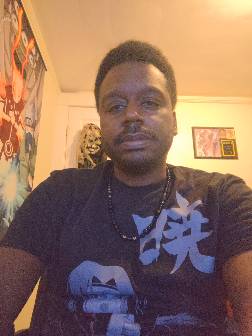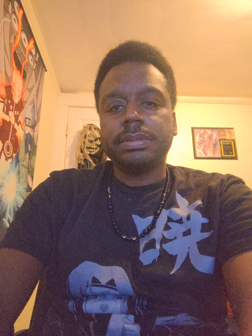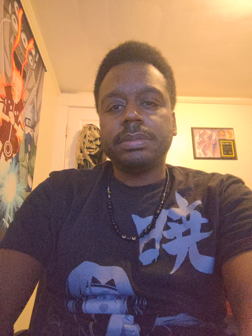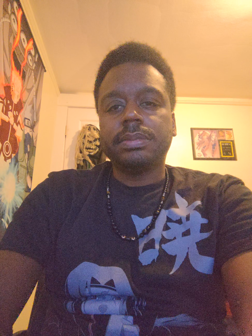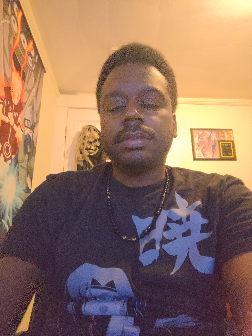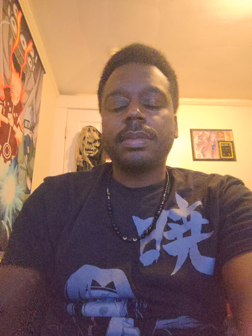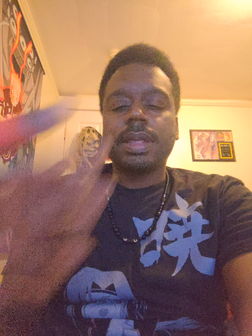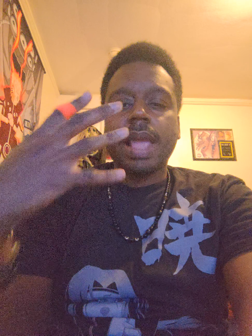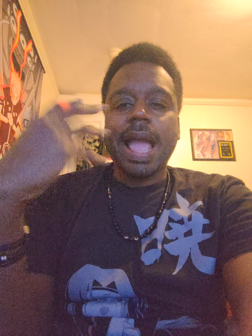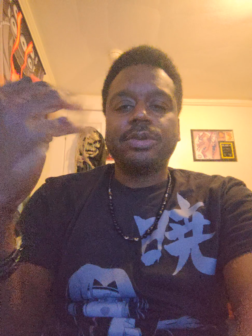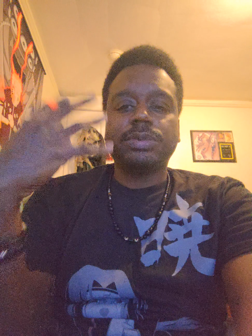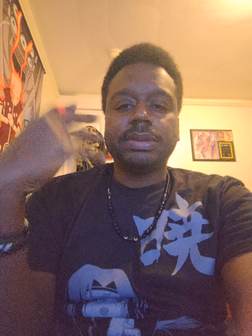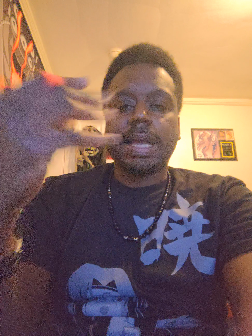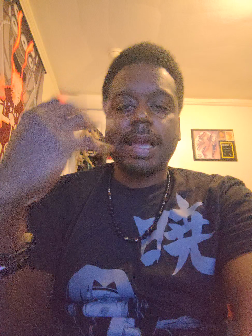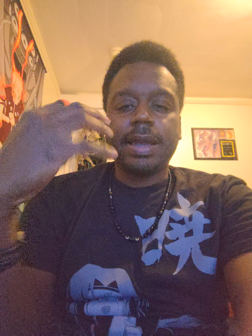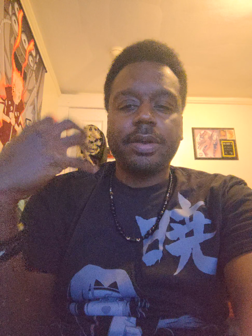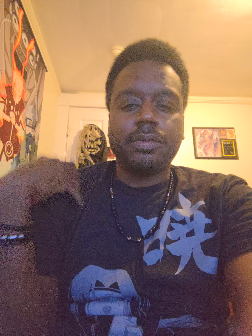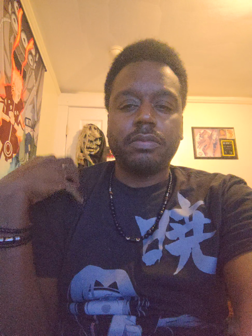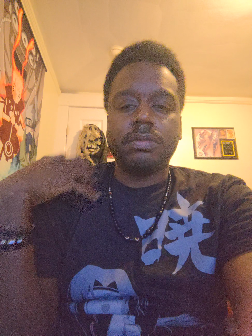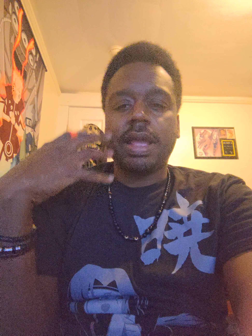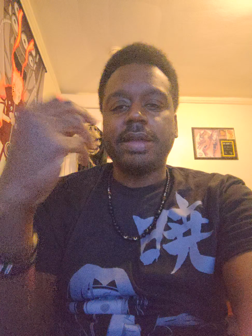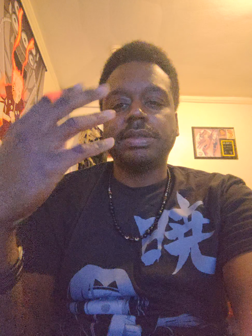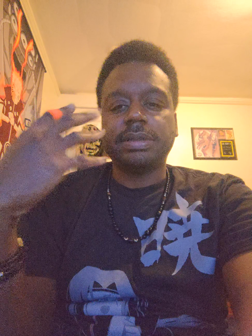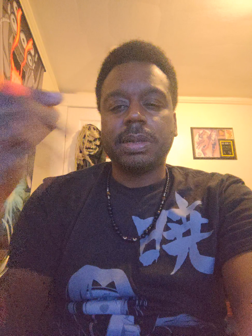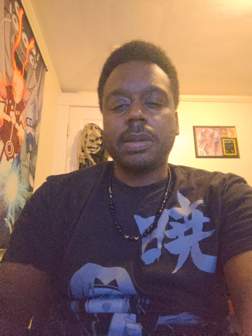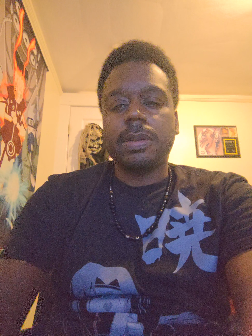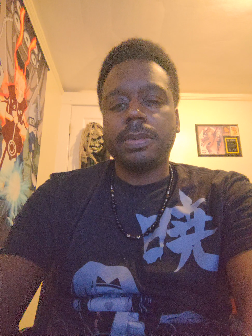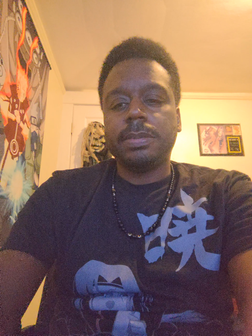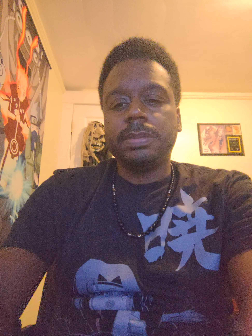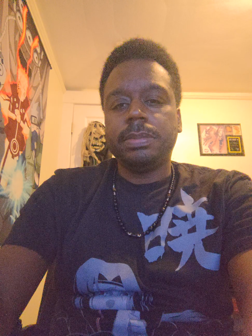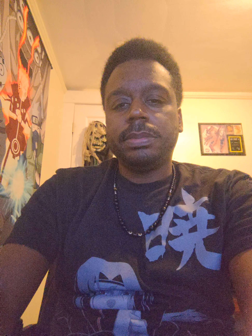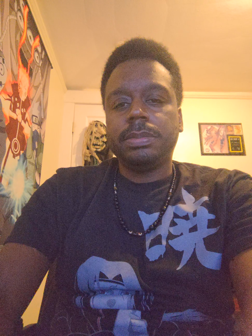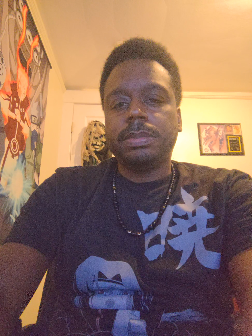outside